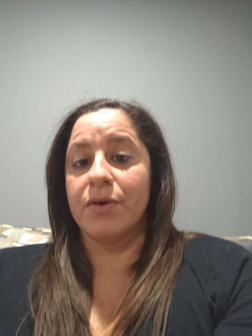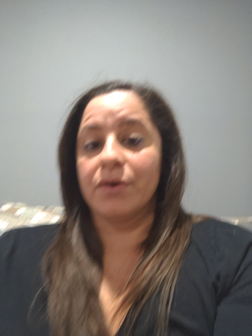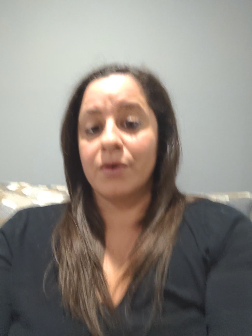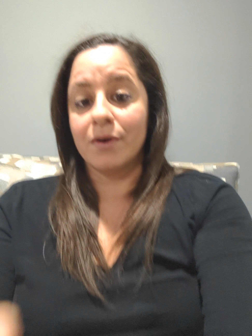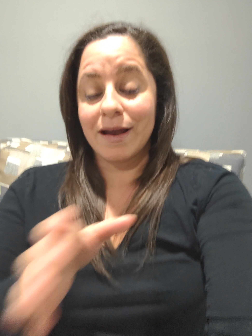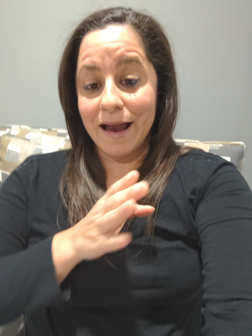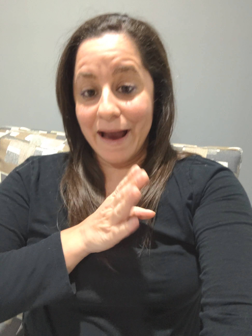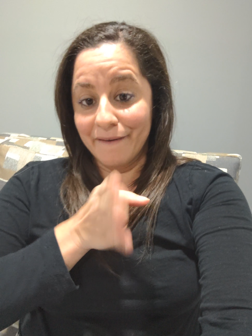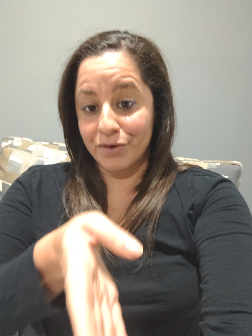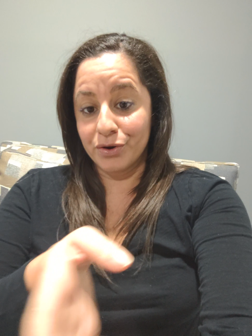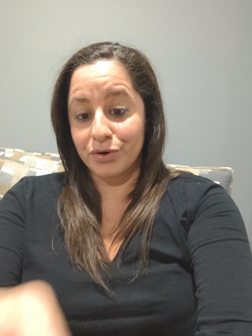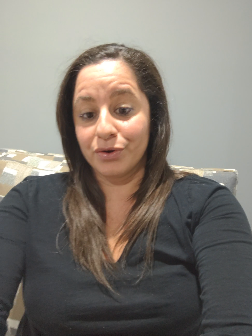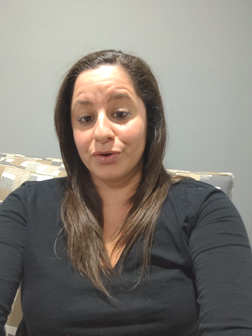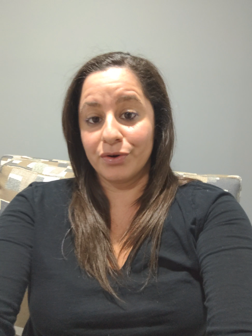after